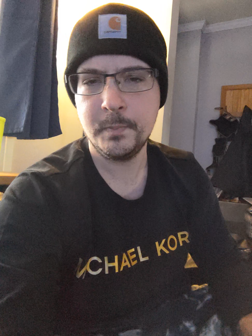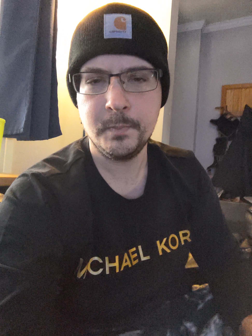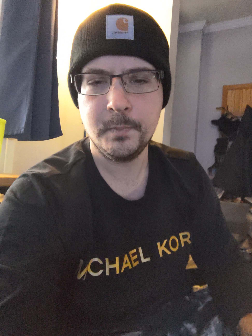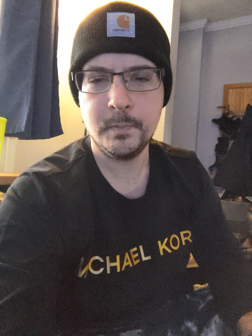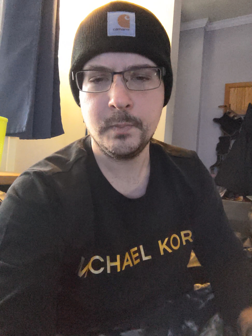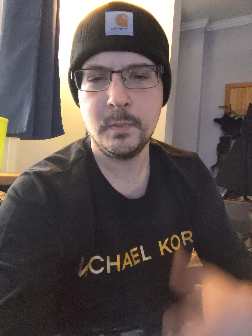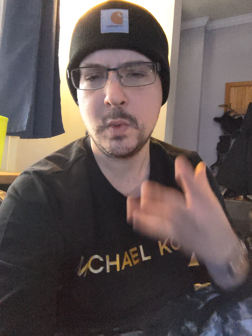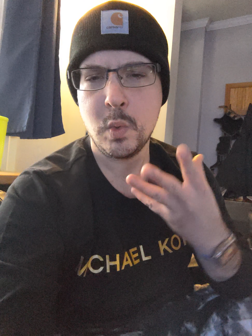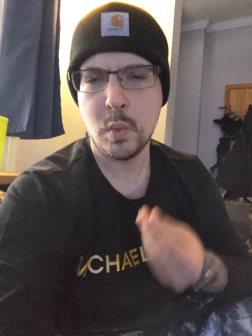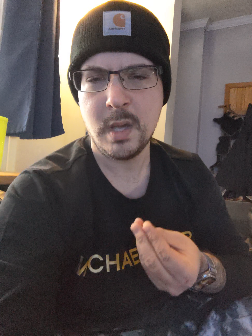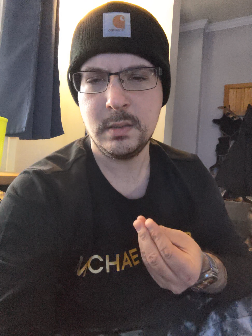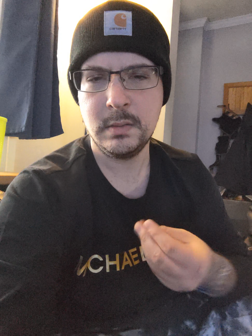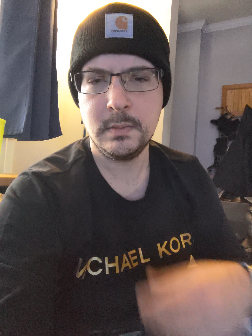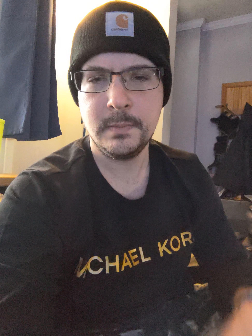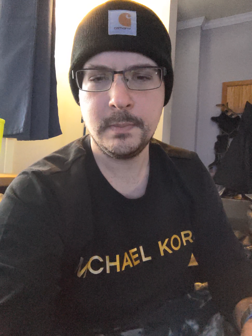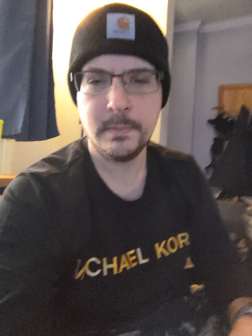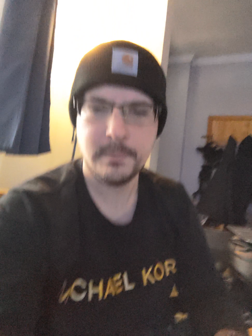wet